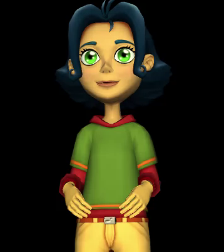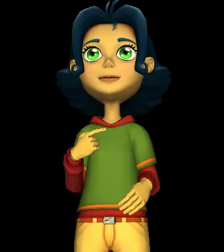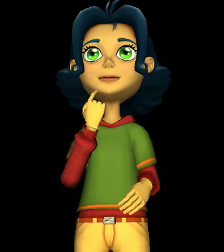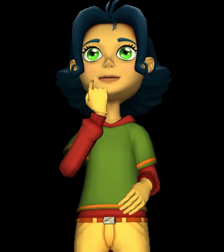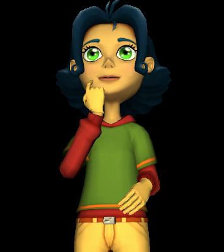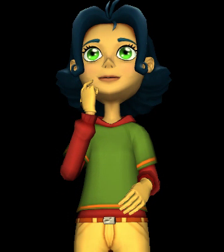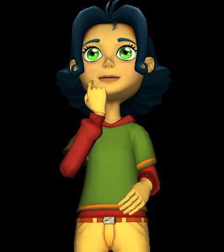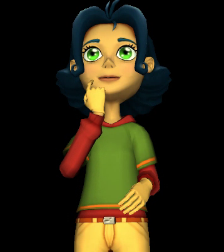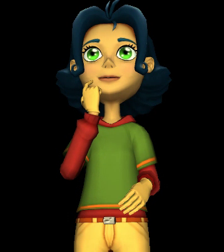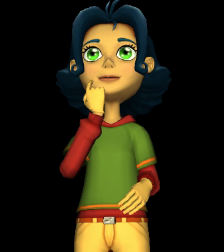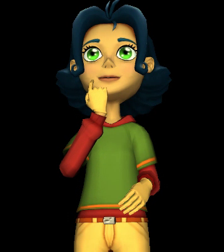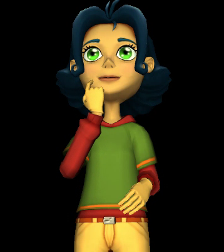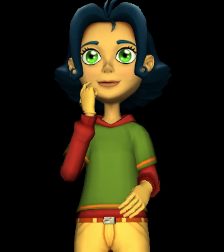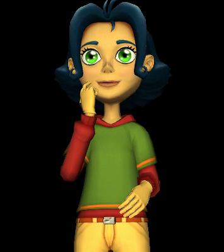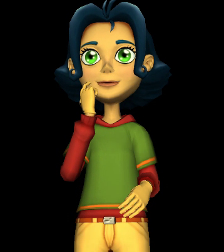سكر